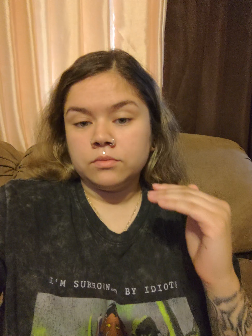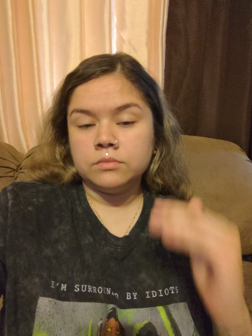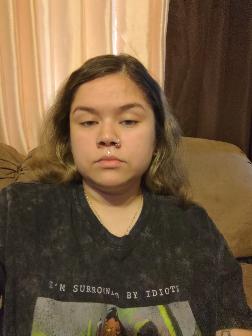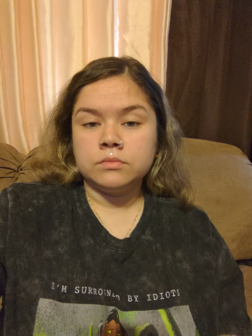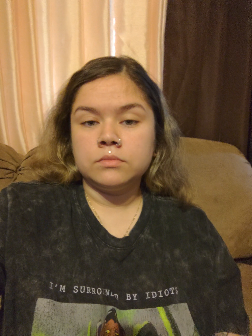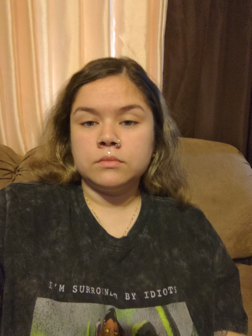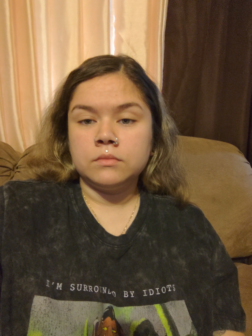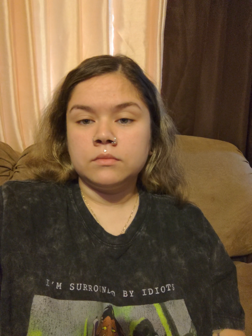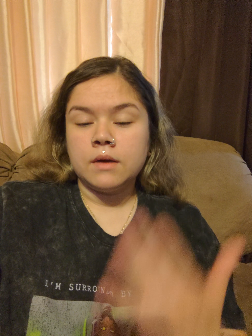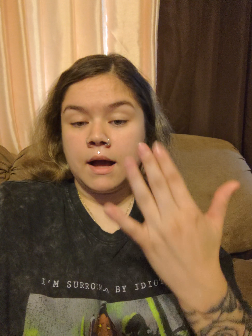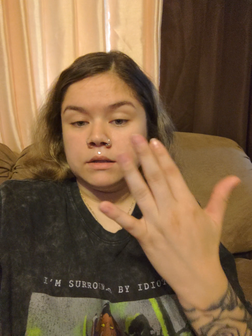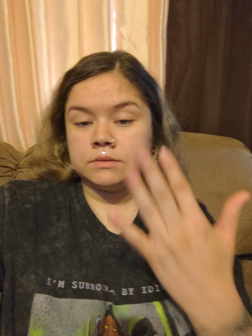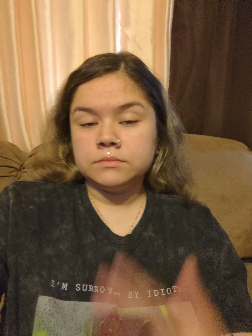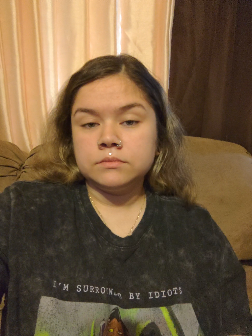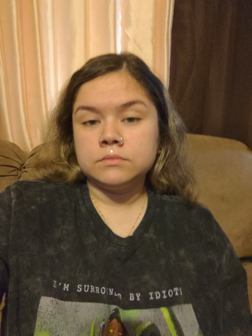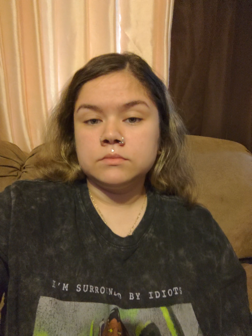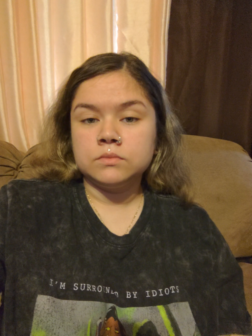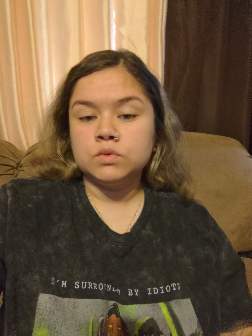hand